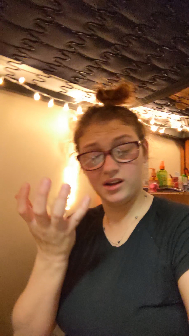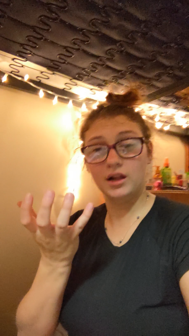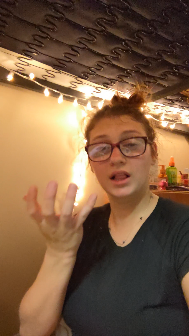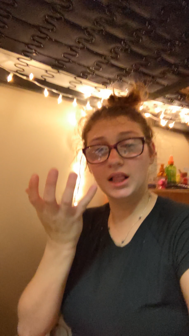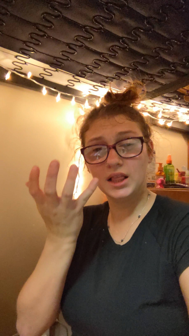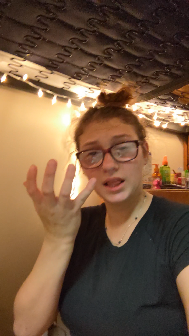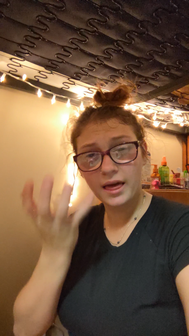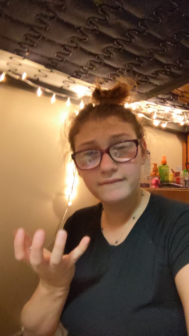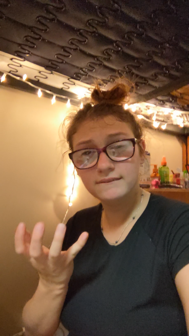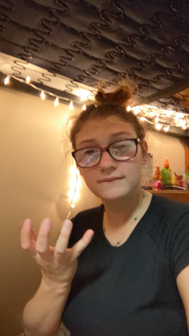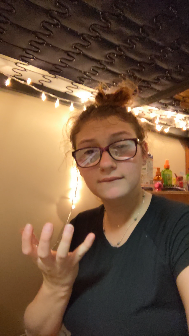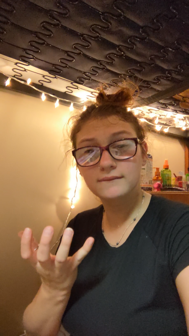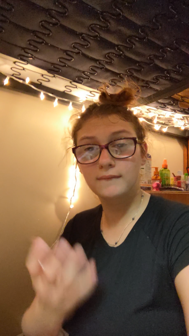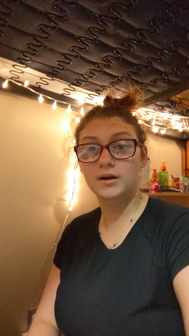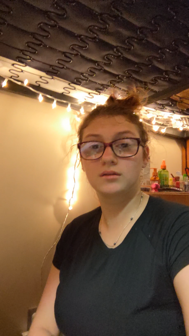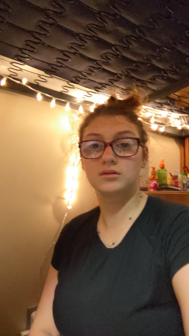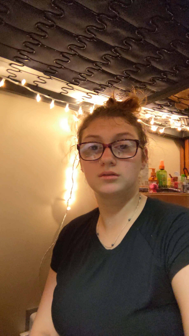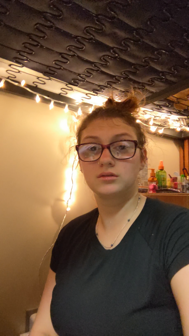heavy